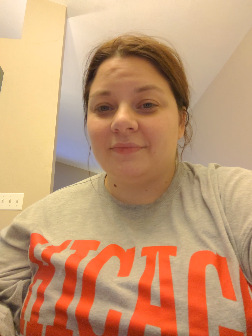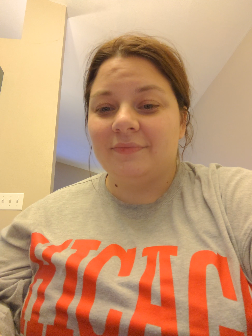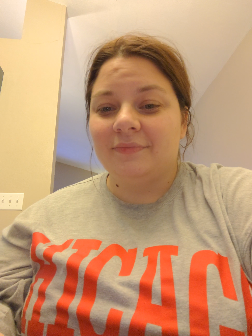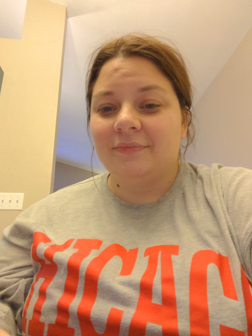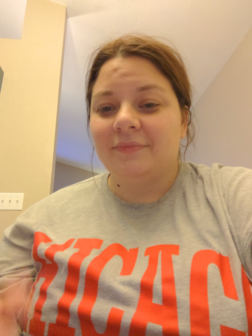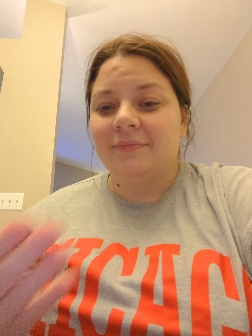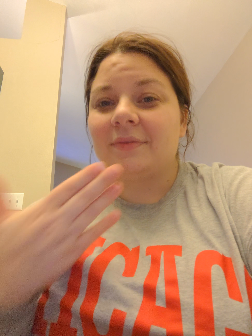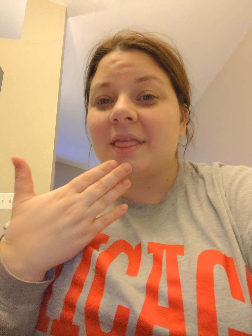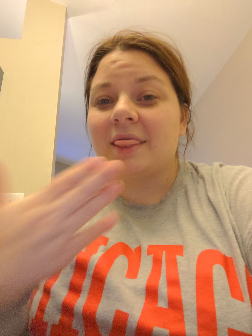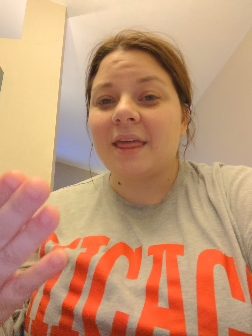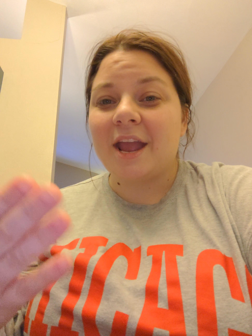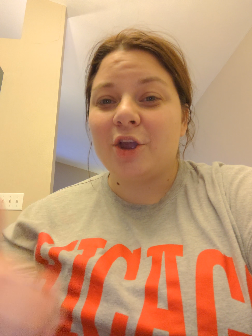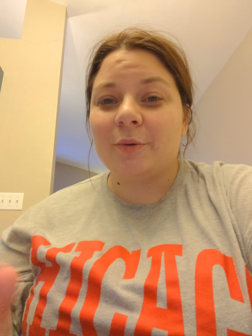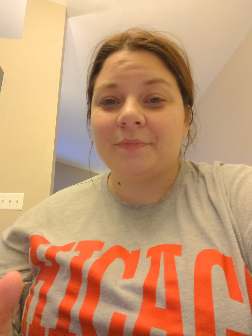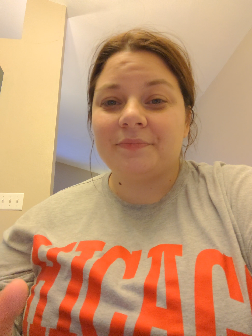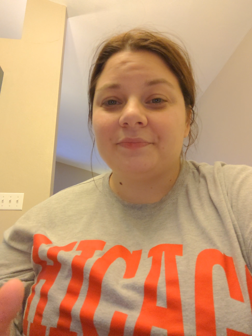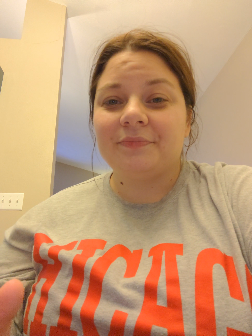thank you